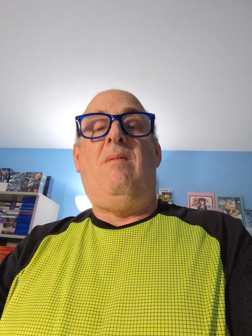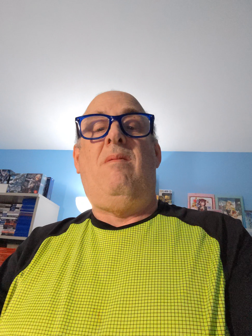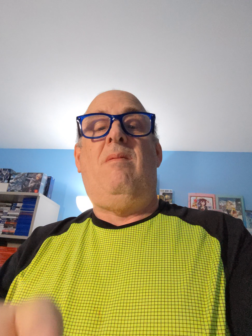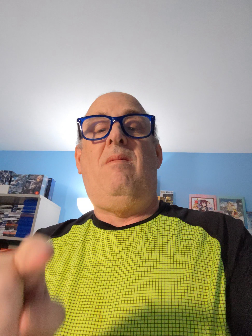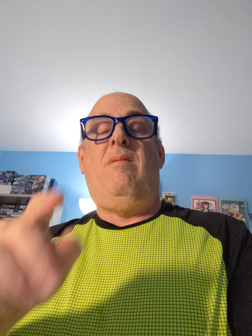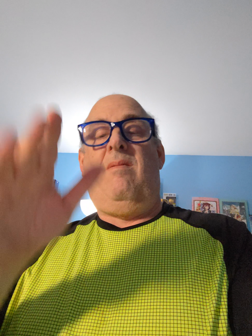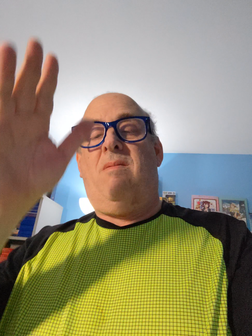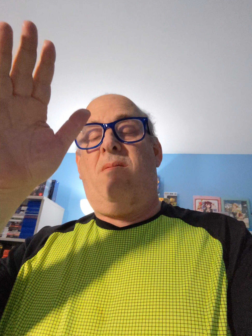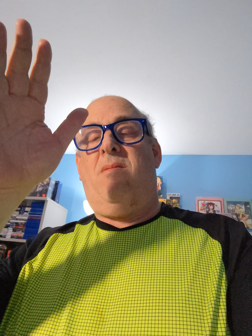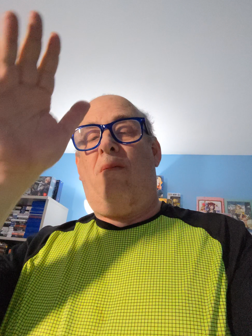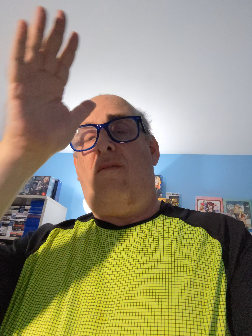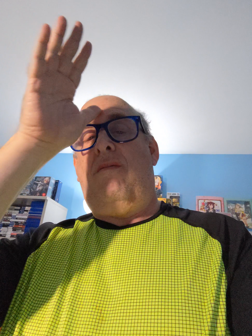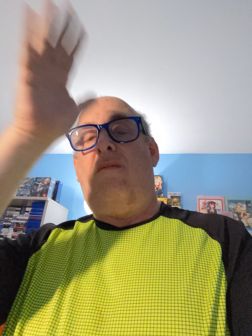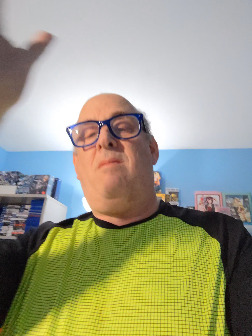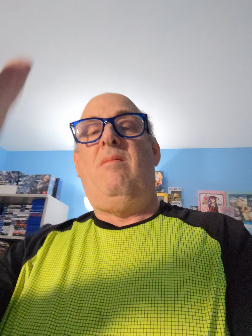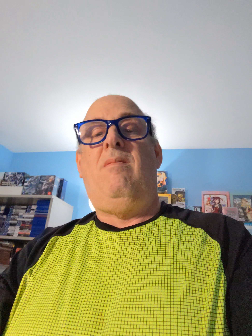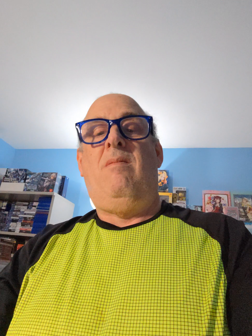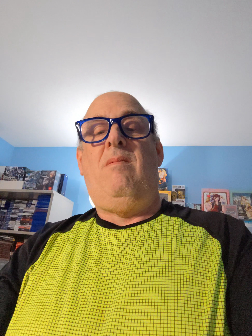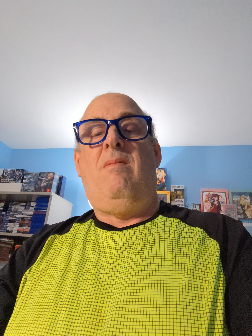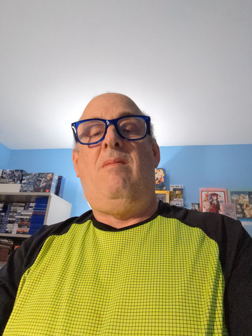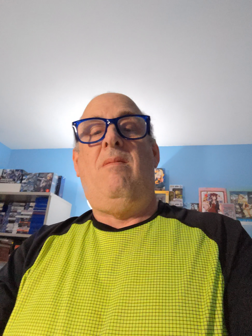grandpa